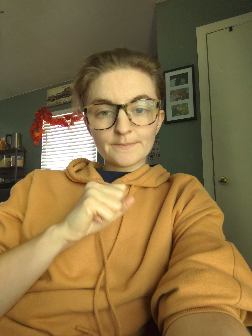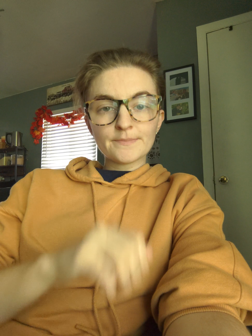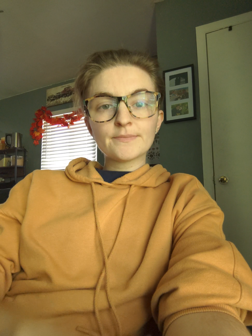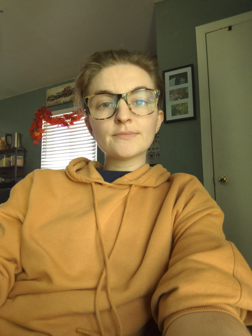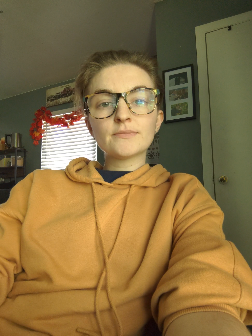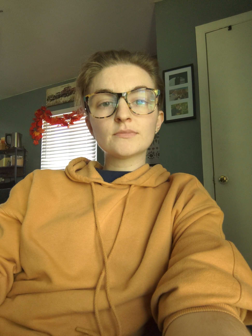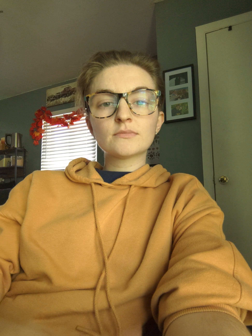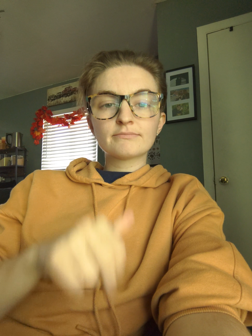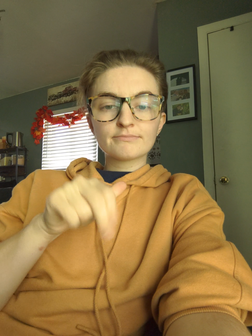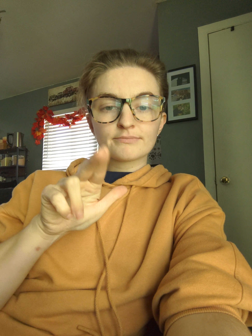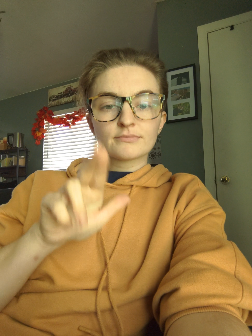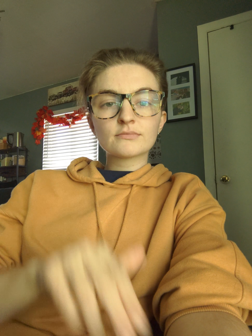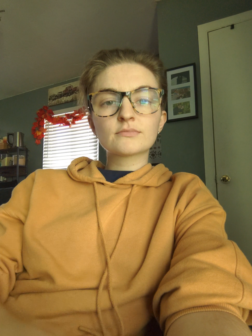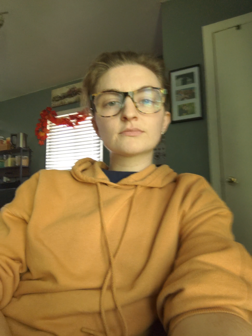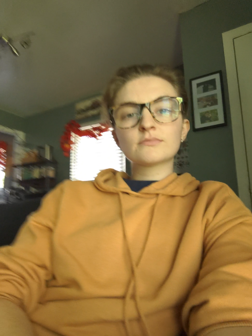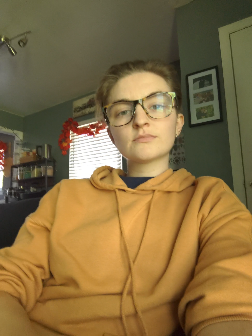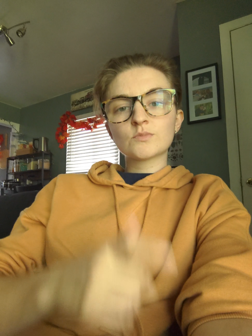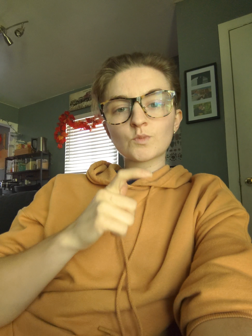lick